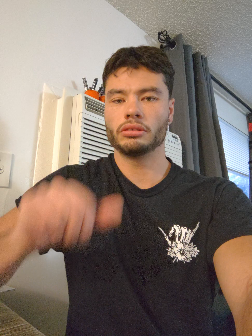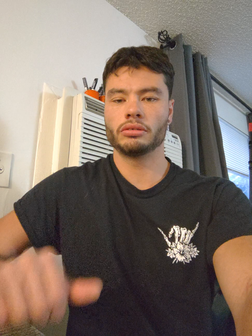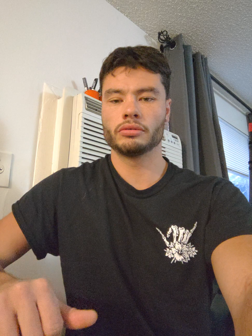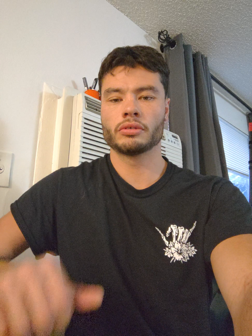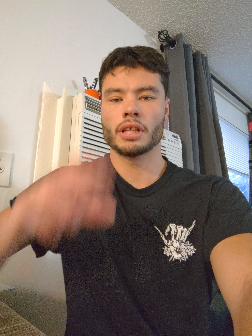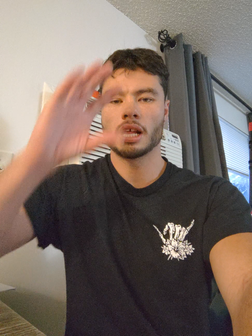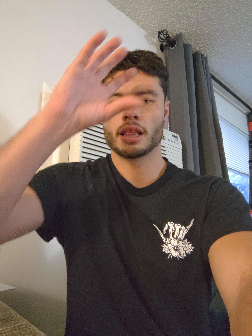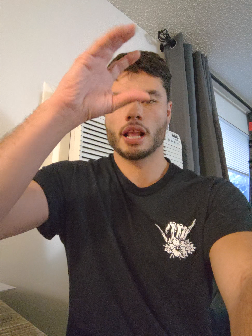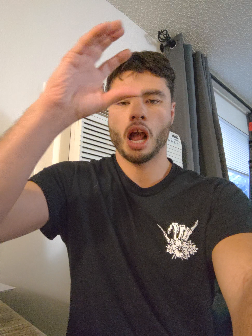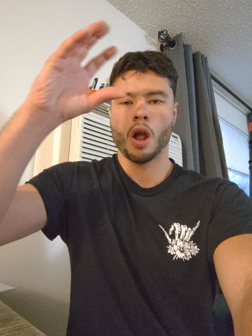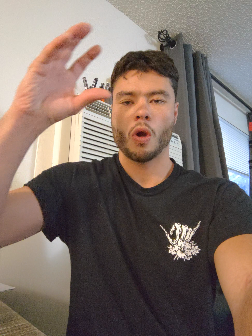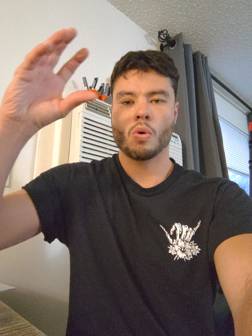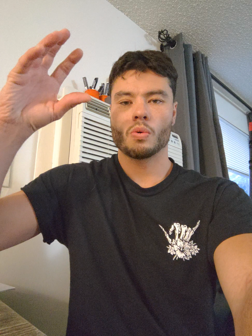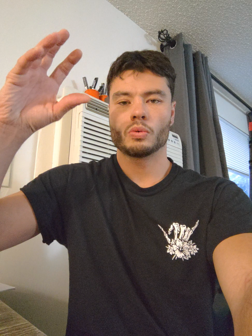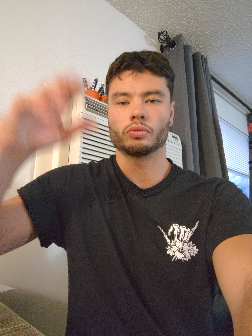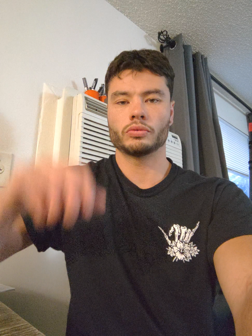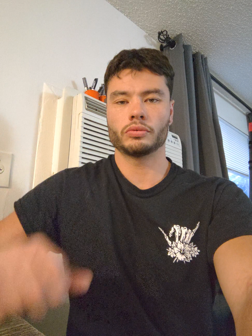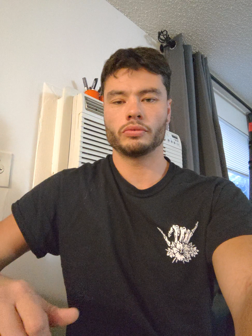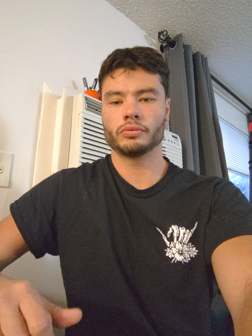cloud